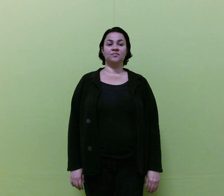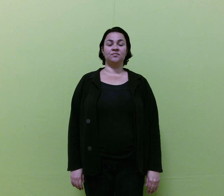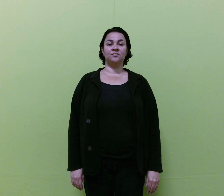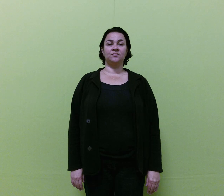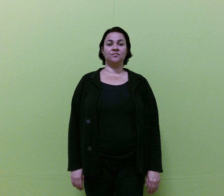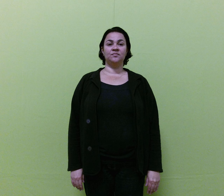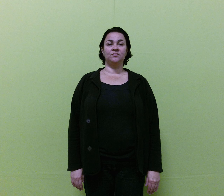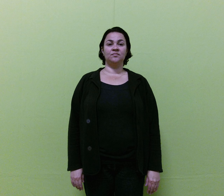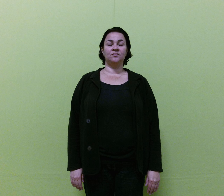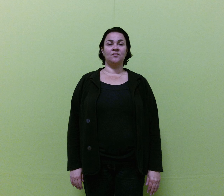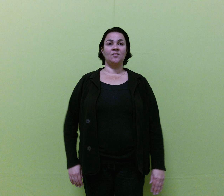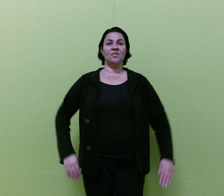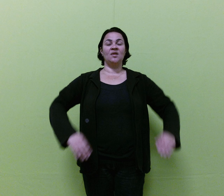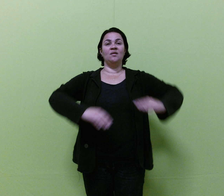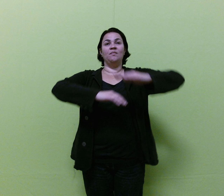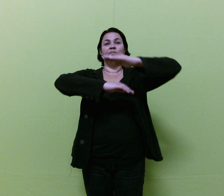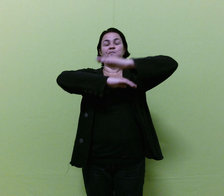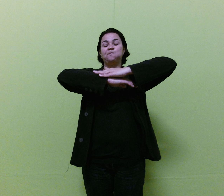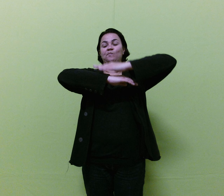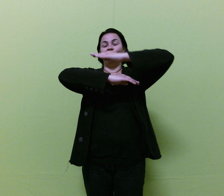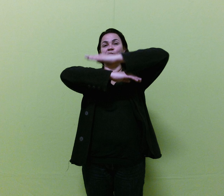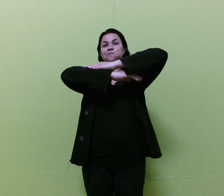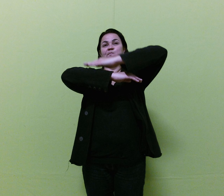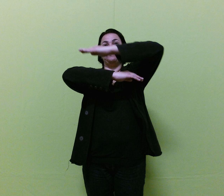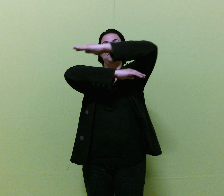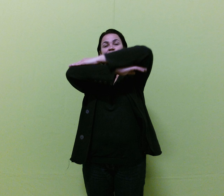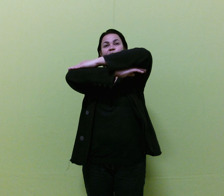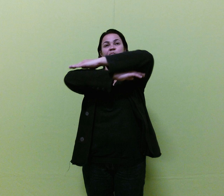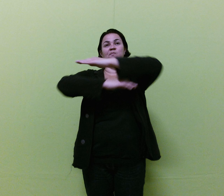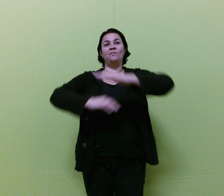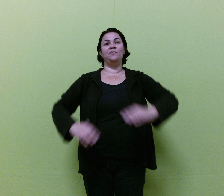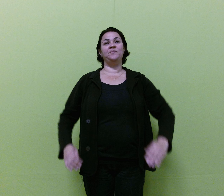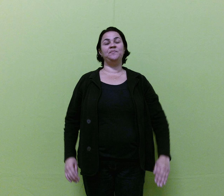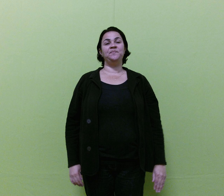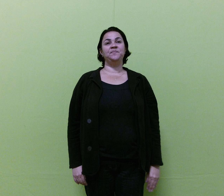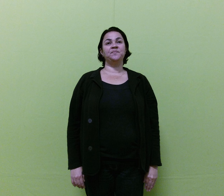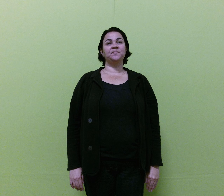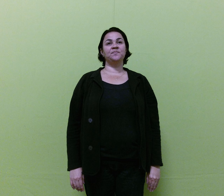sapo